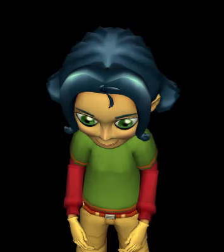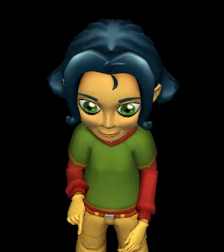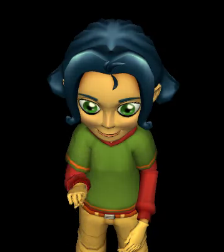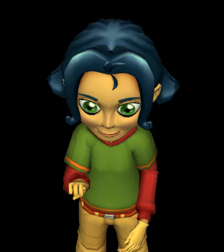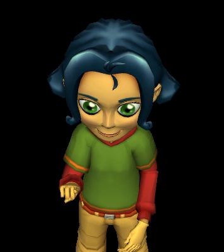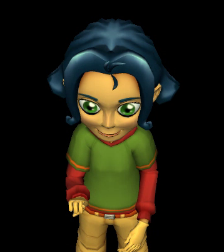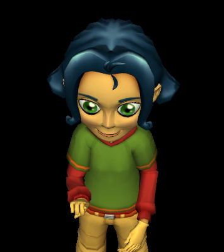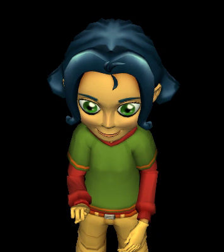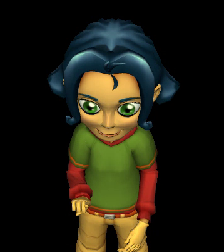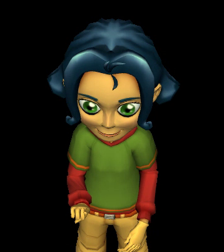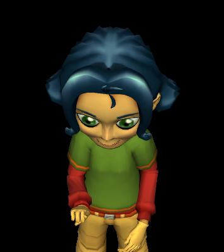سؤال